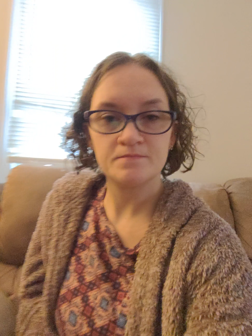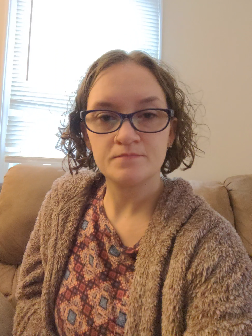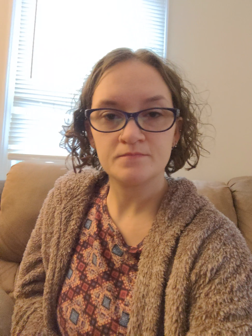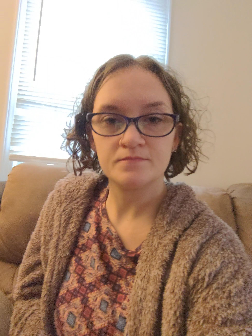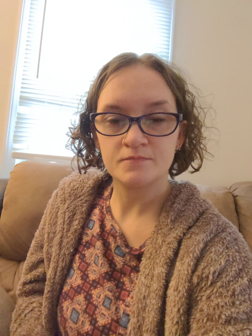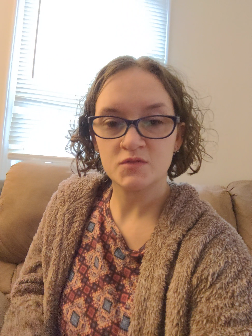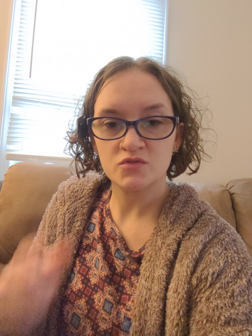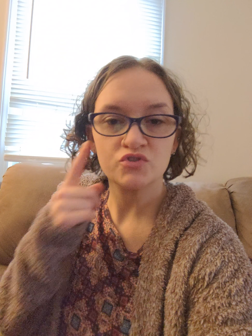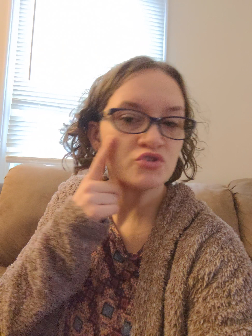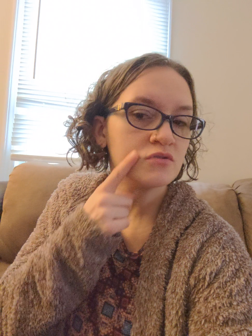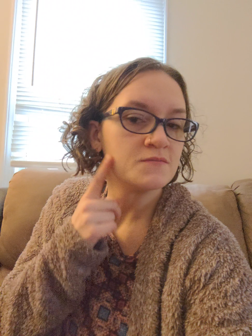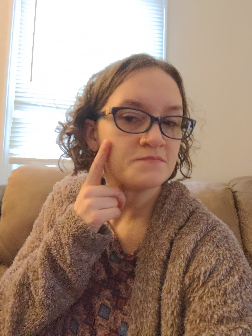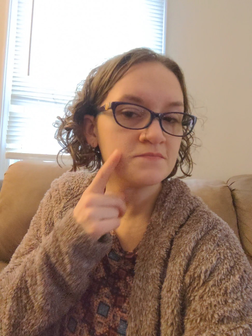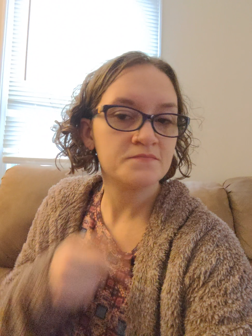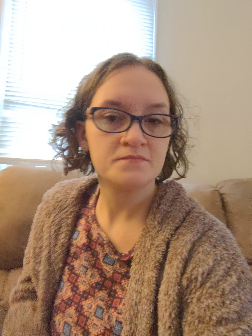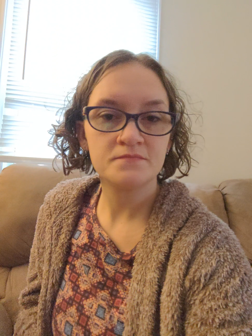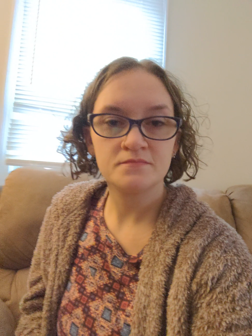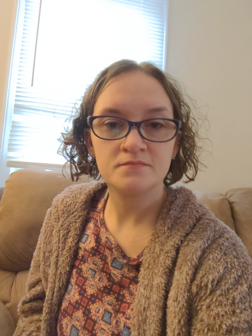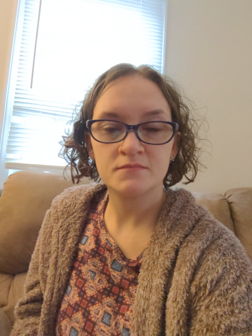cheek